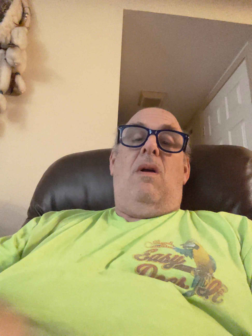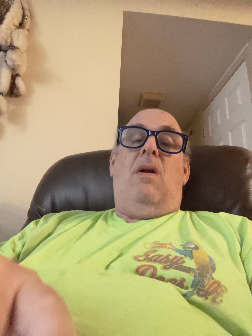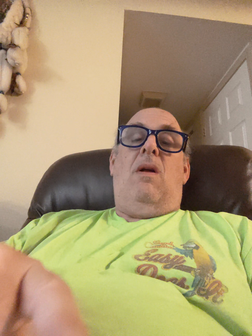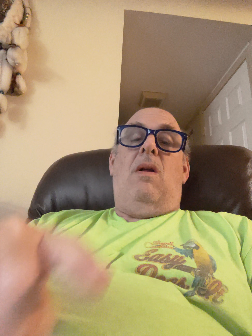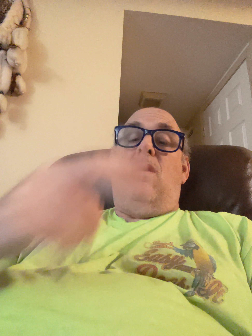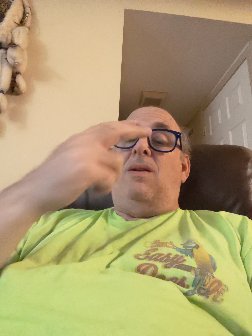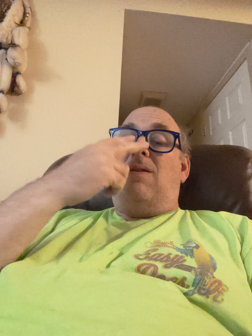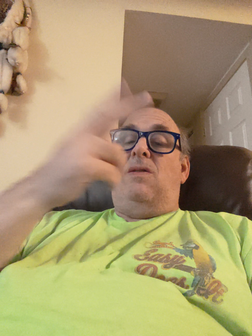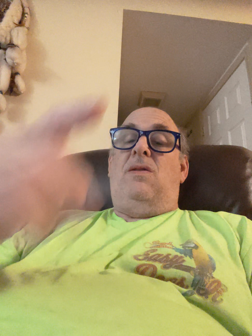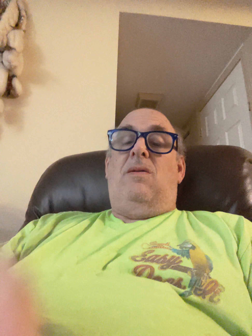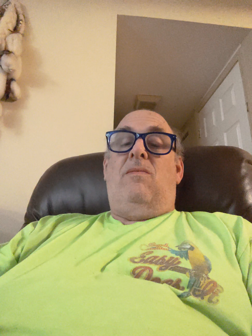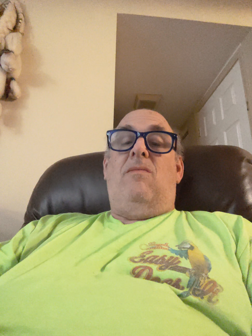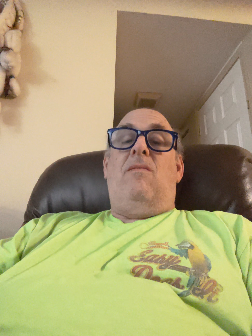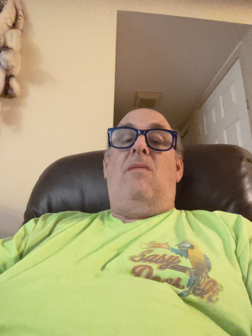see